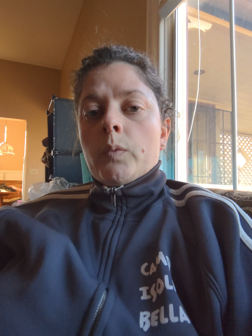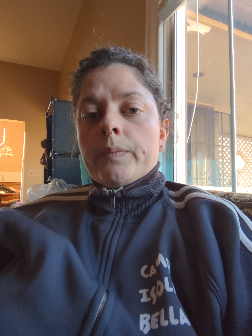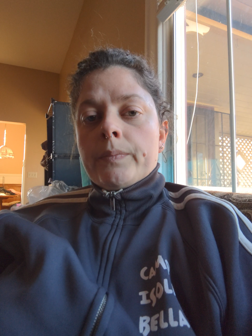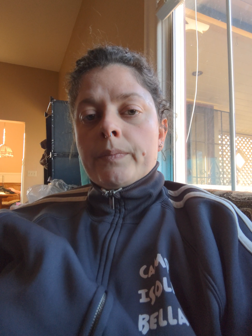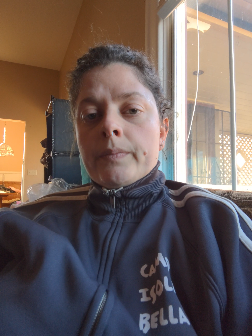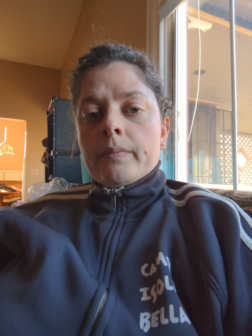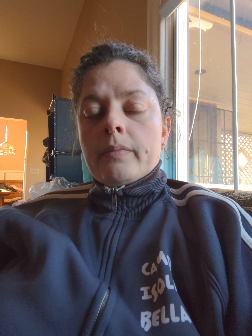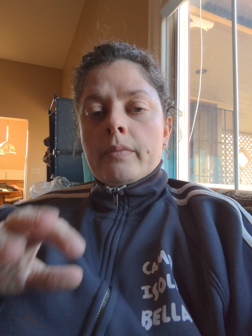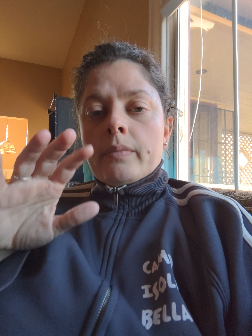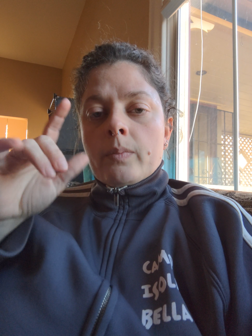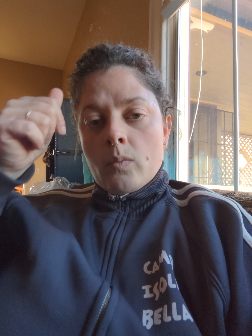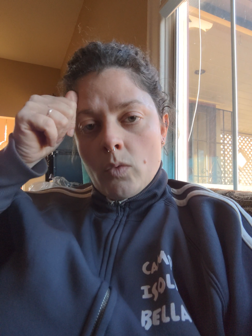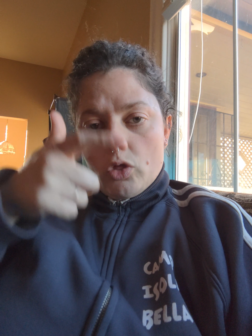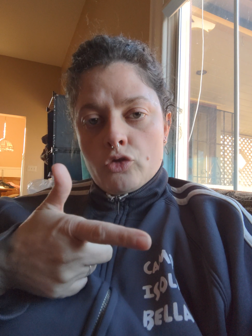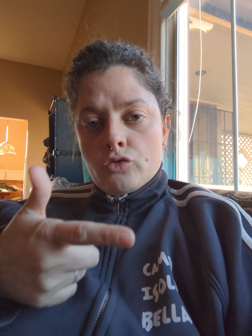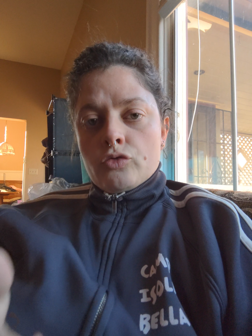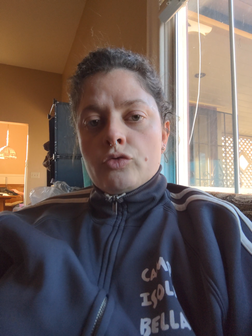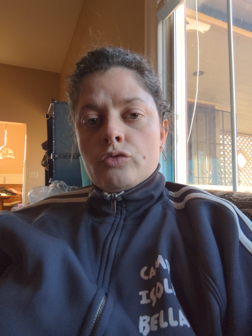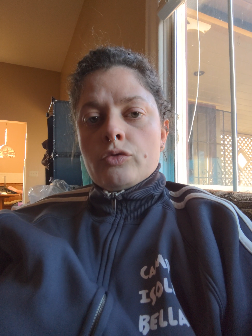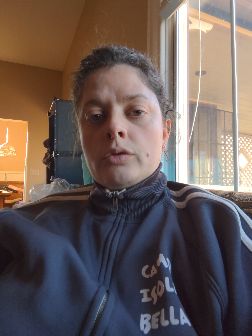brother